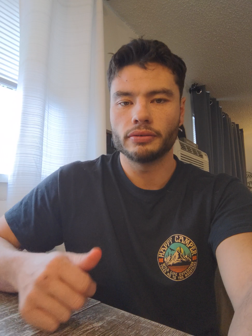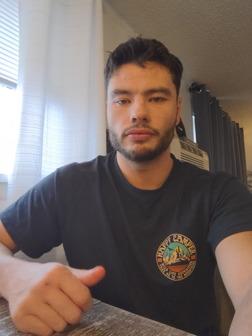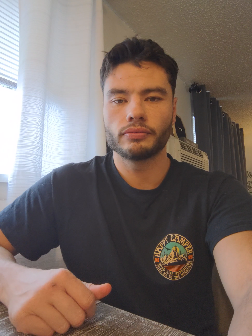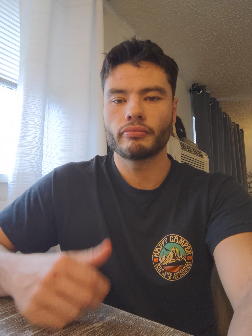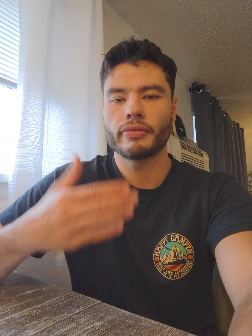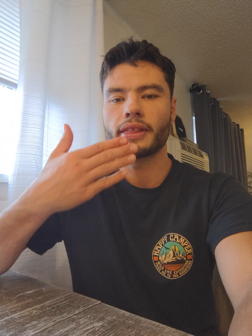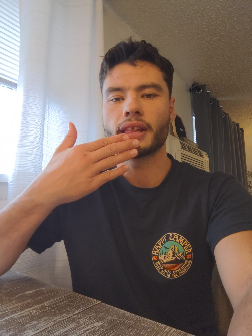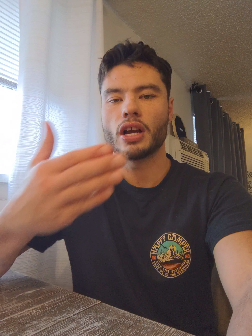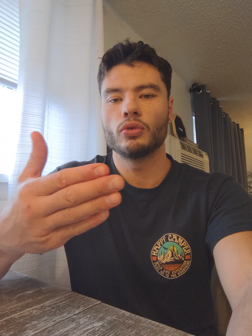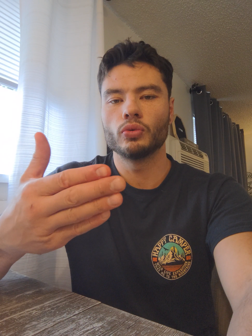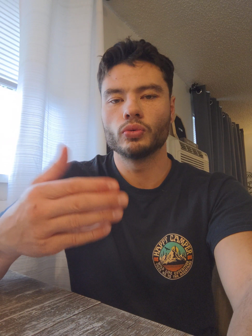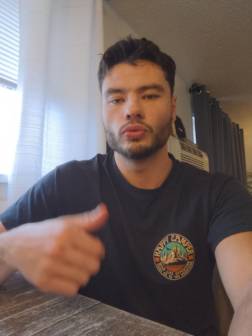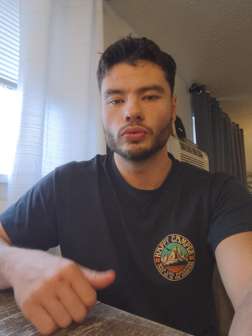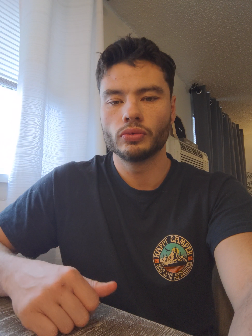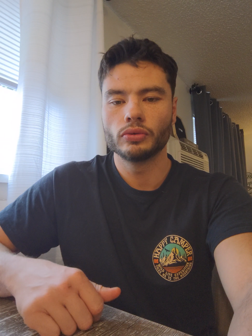thank you